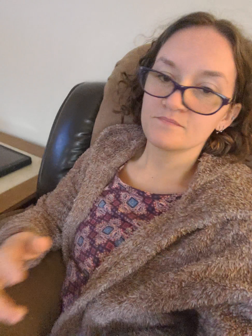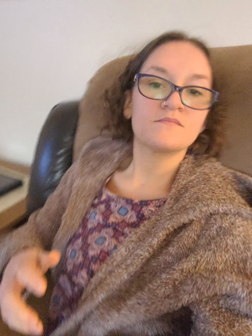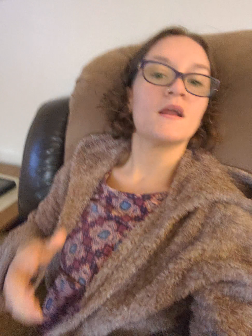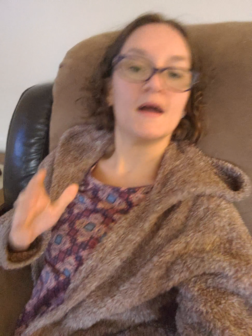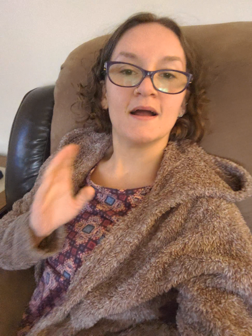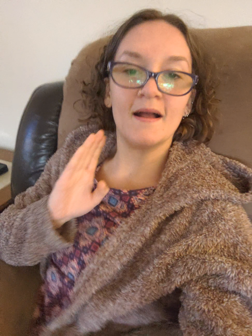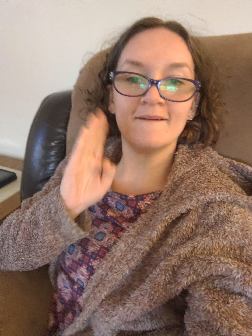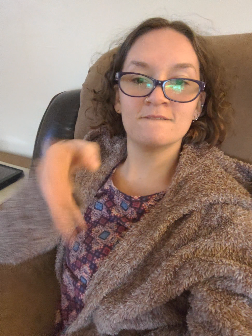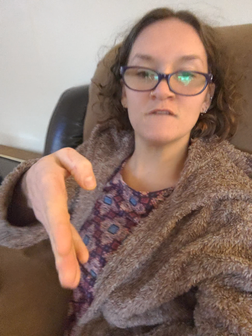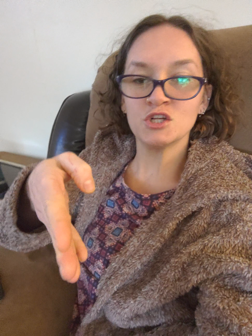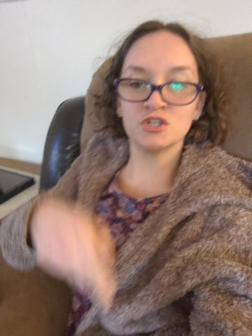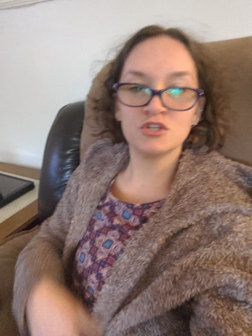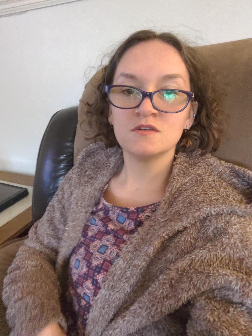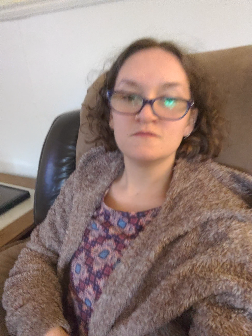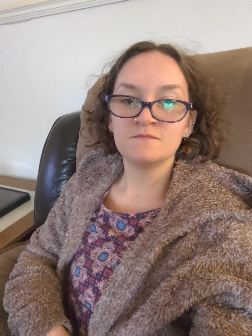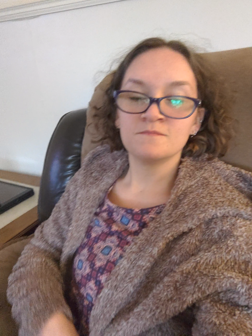after